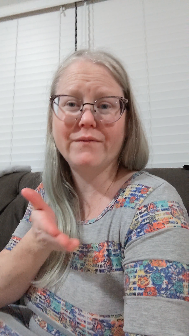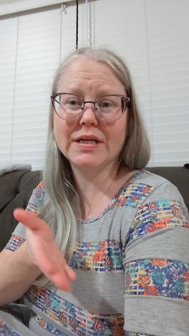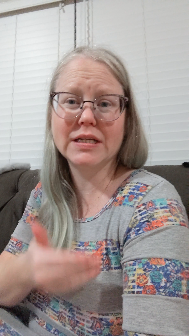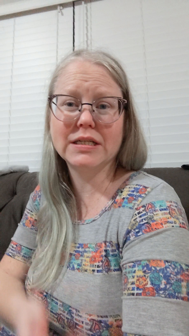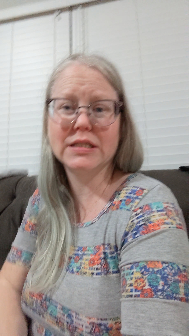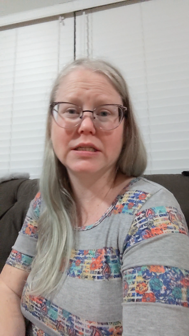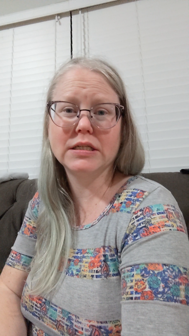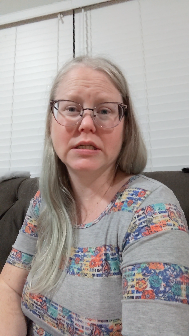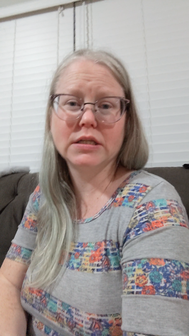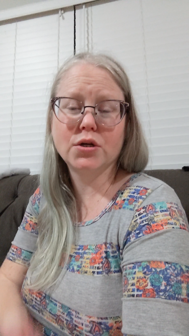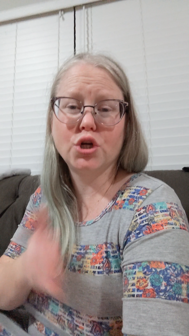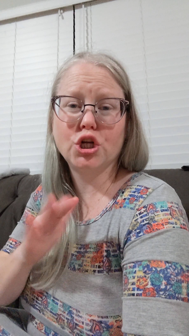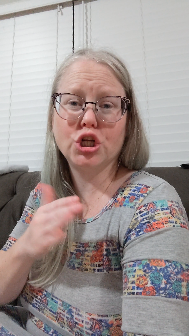cook